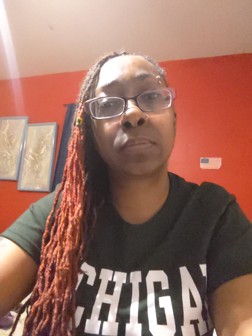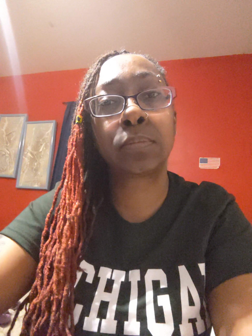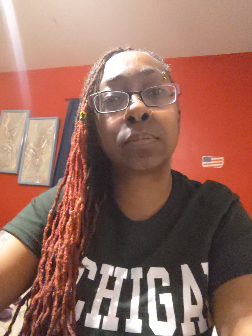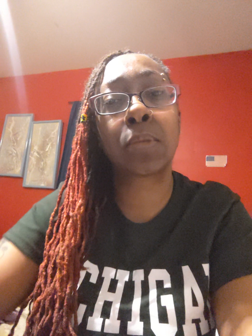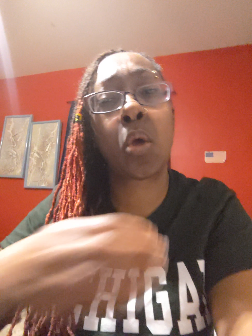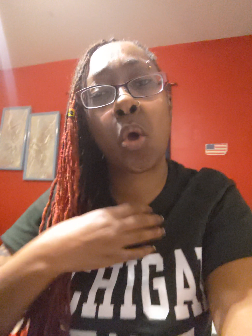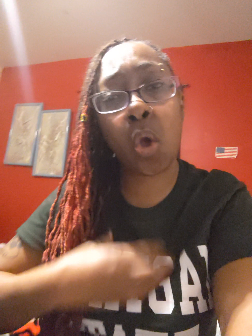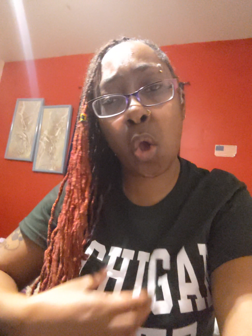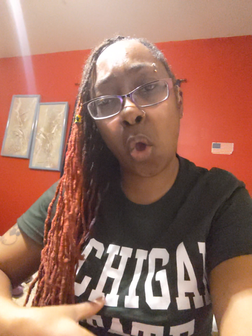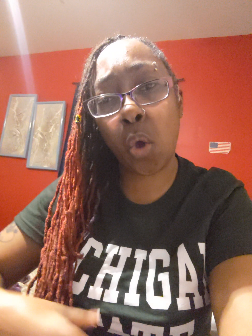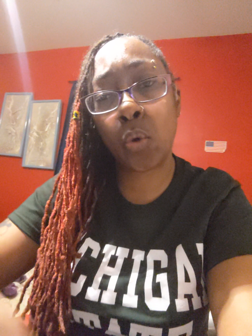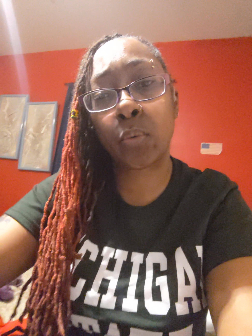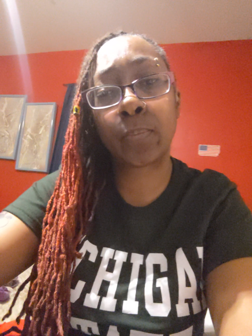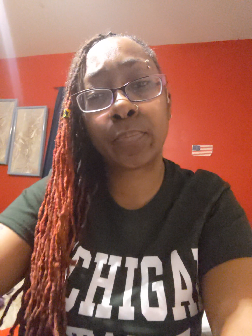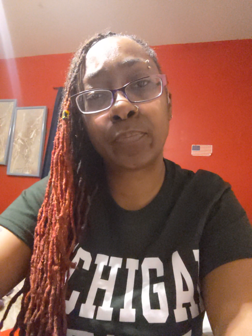hungry